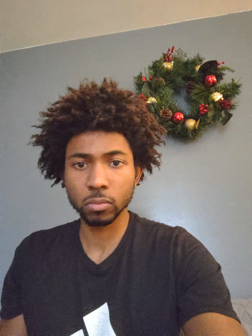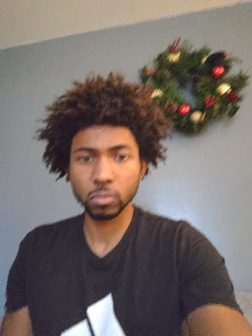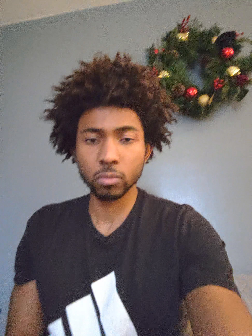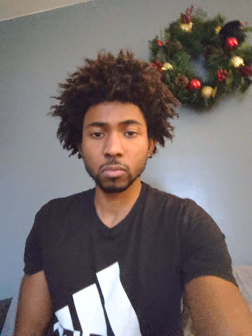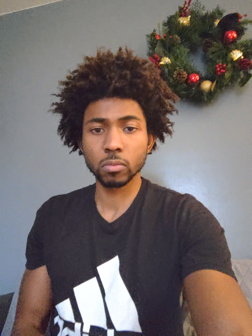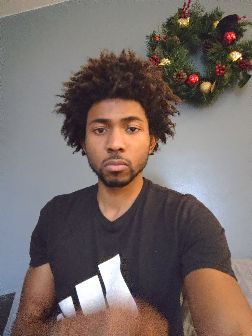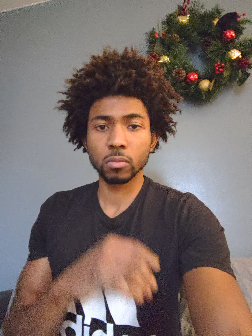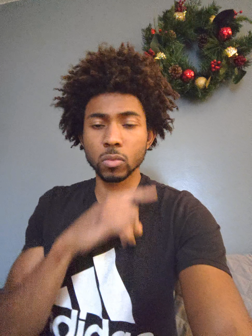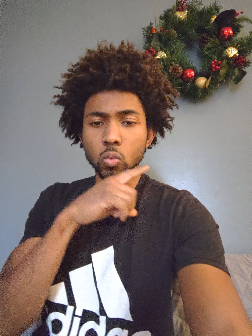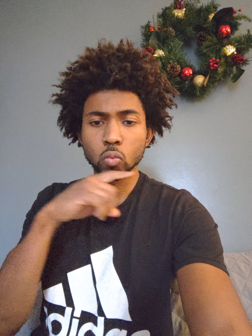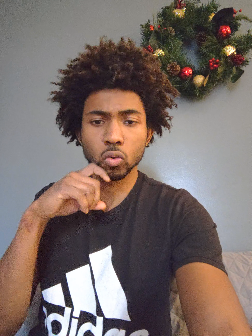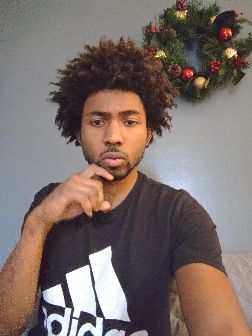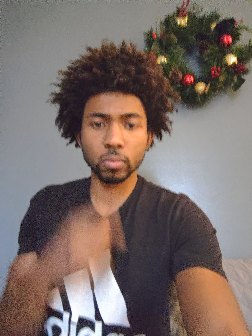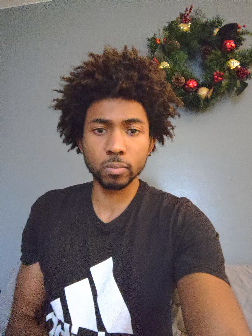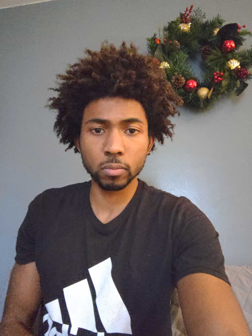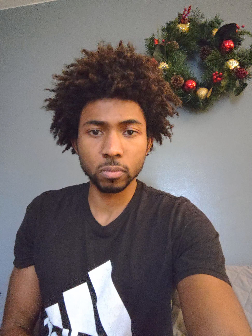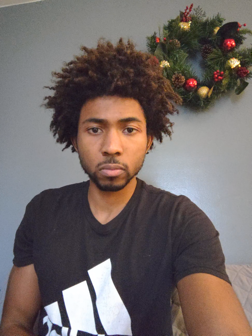dry